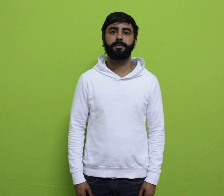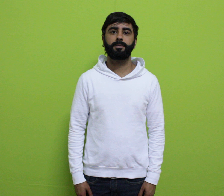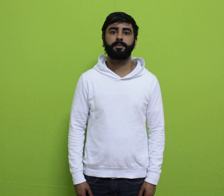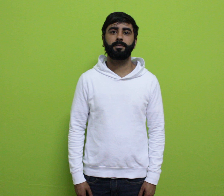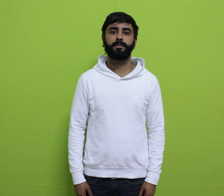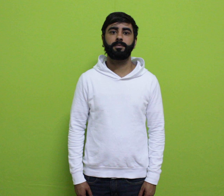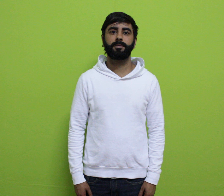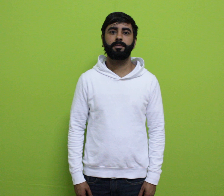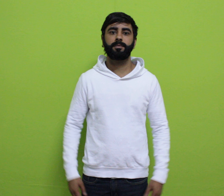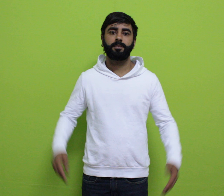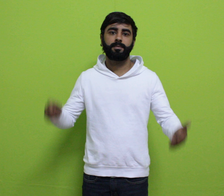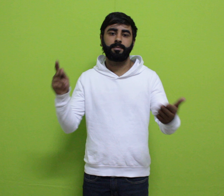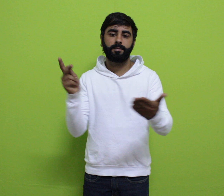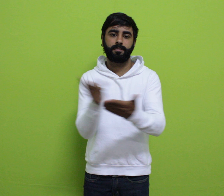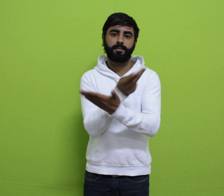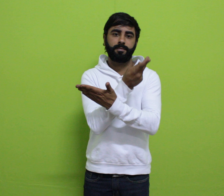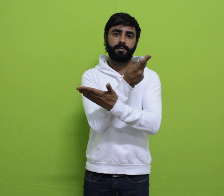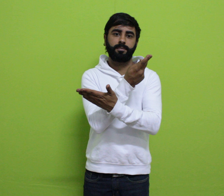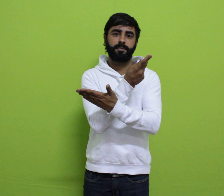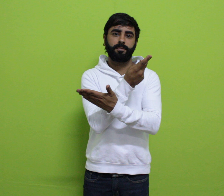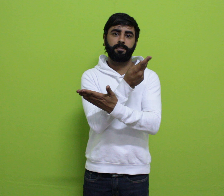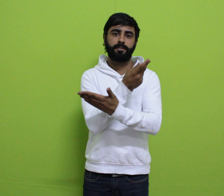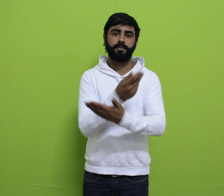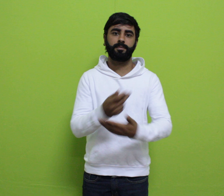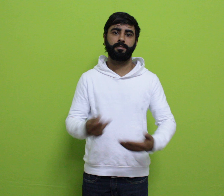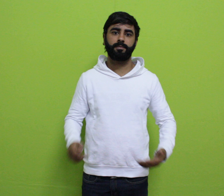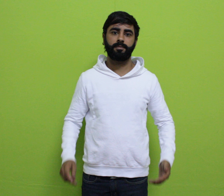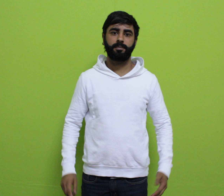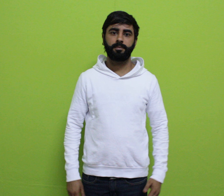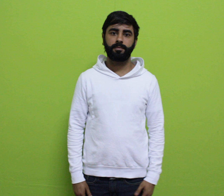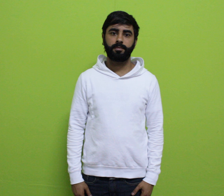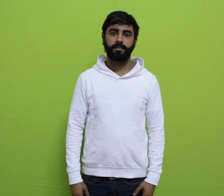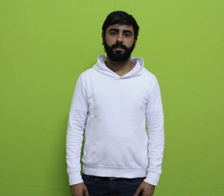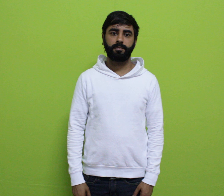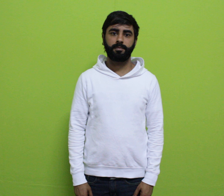acontecer